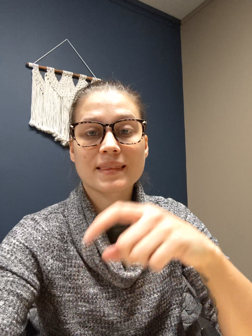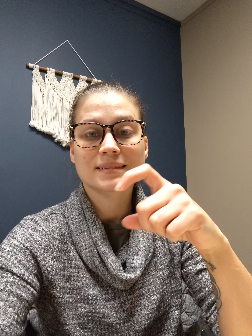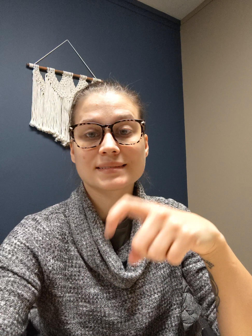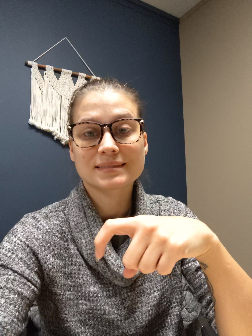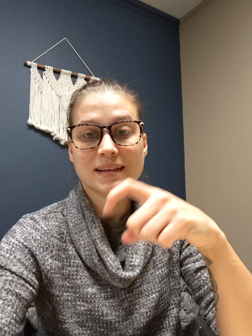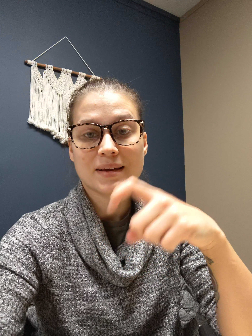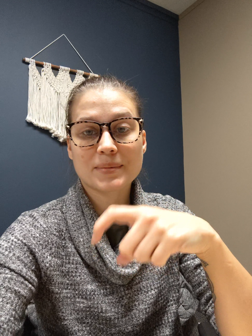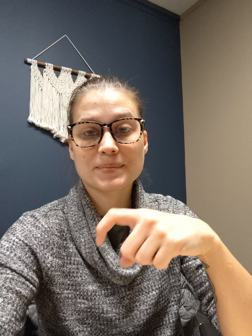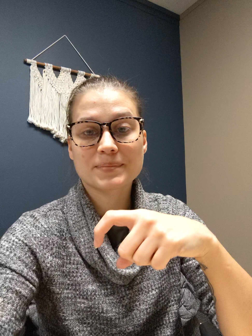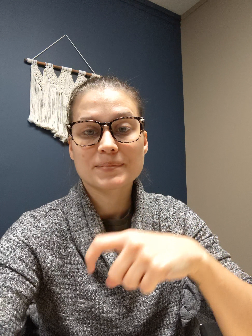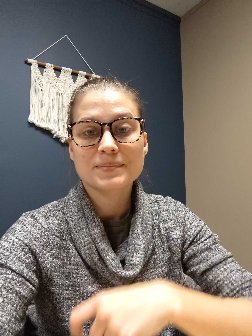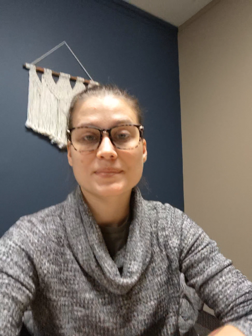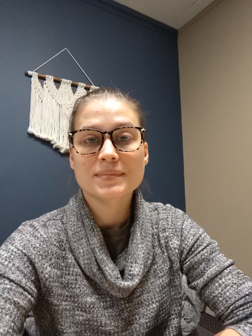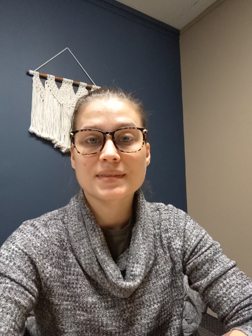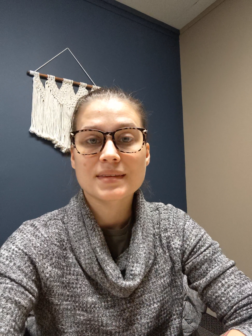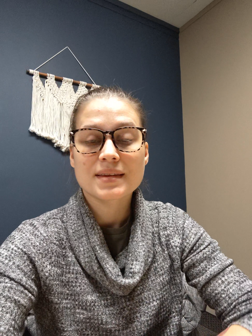time